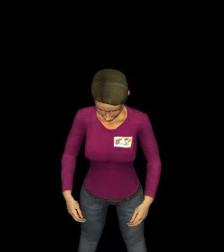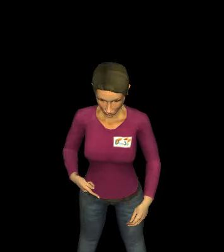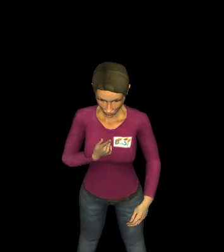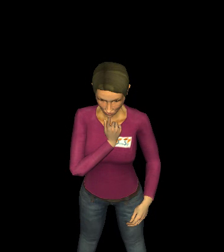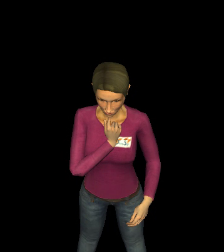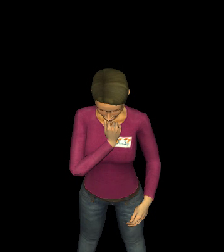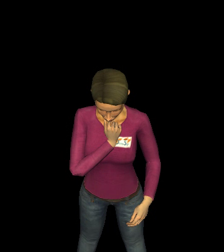يونيو